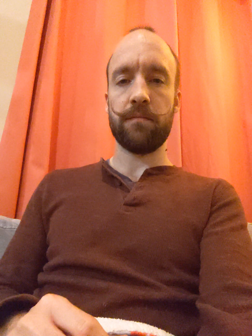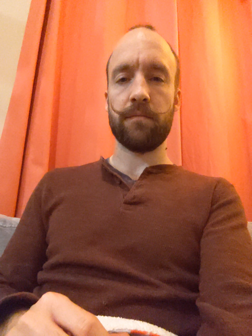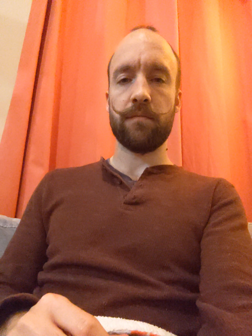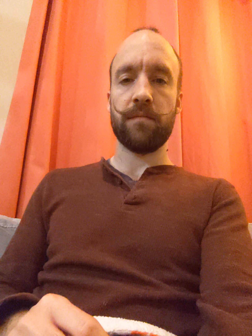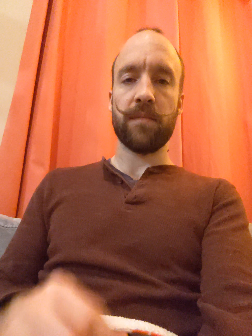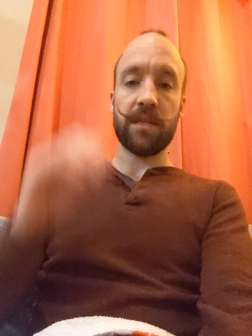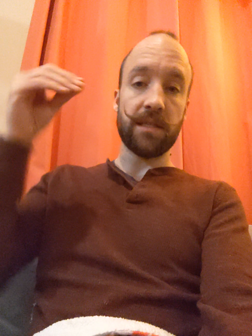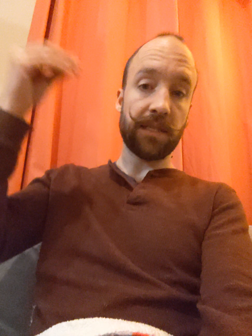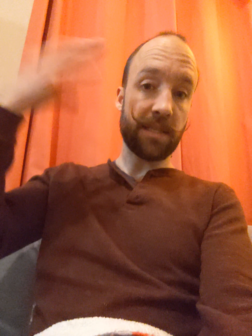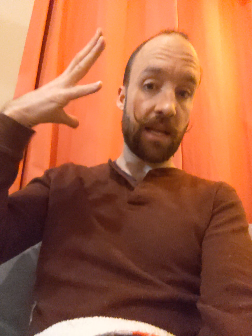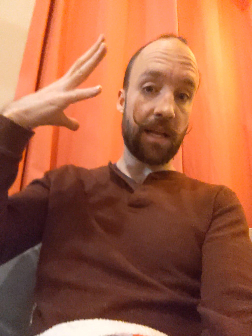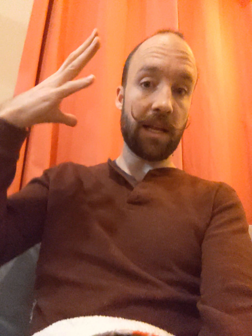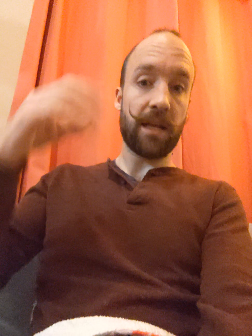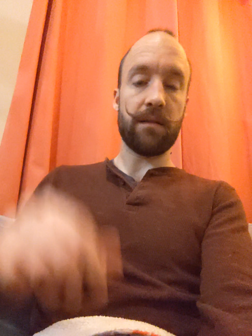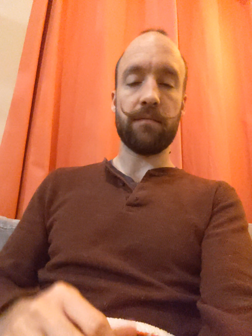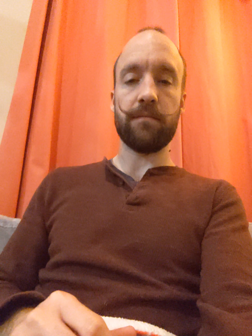sun